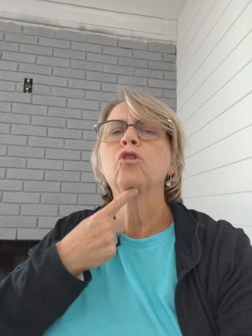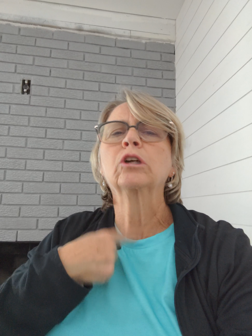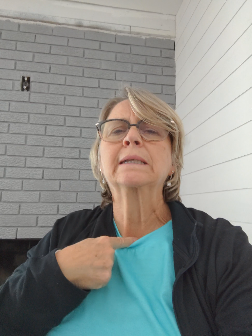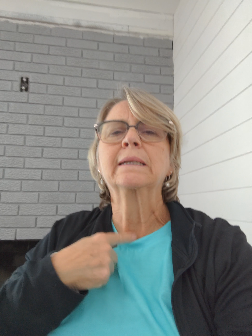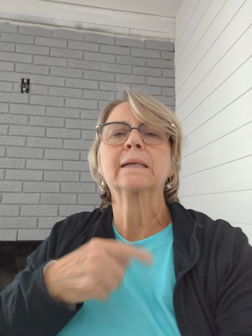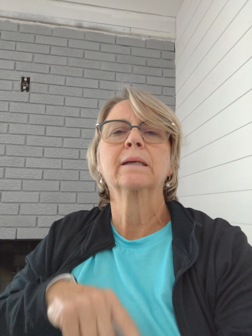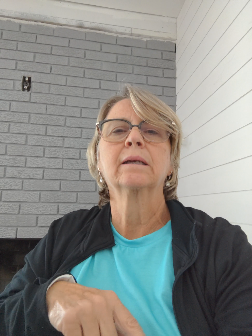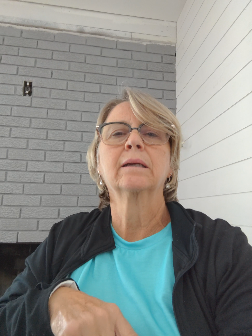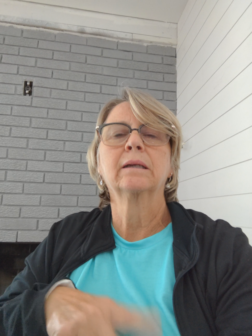thirsty